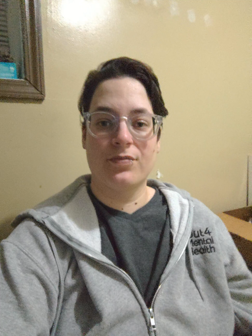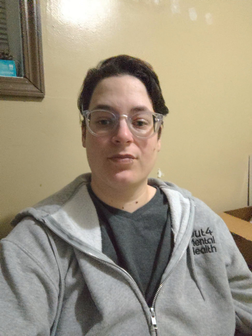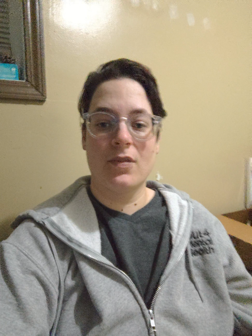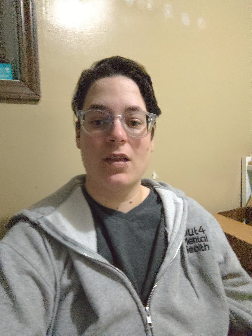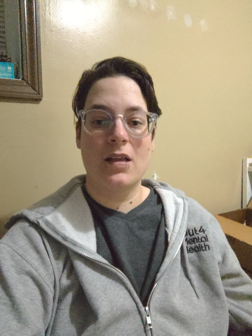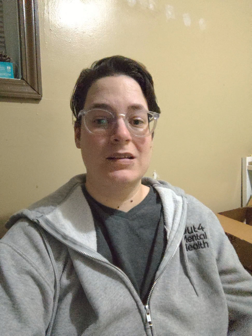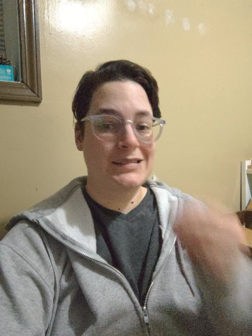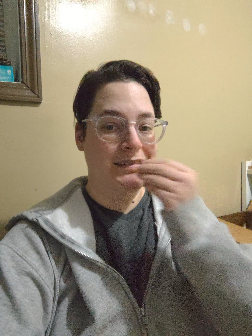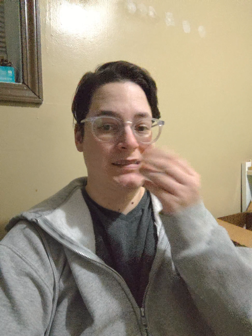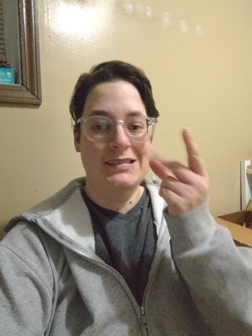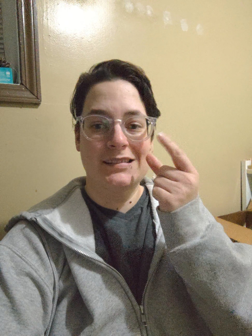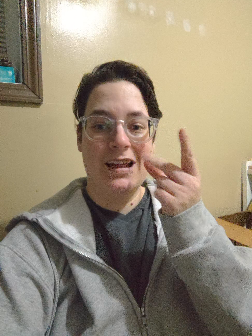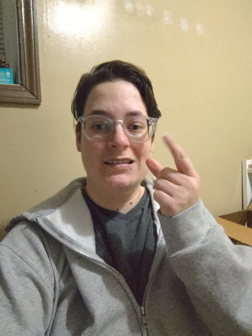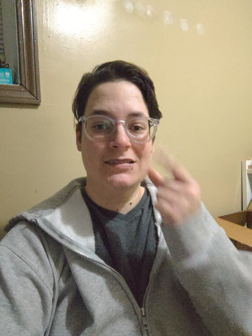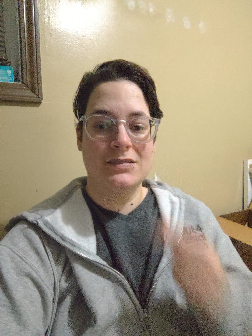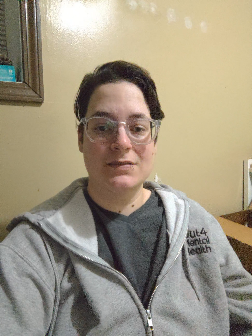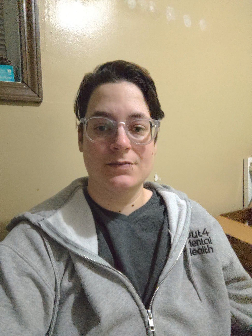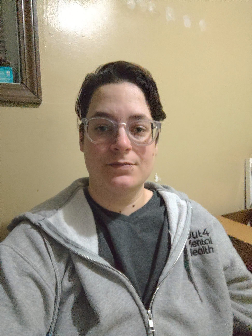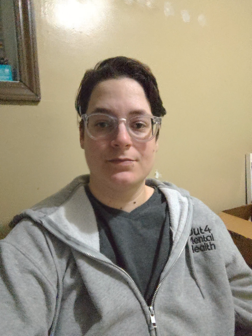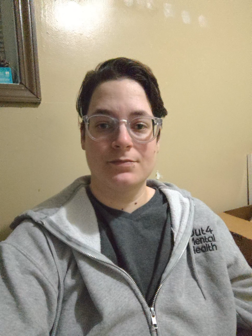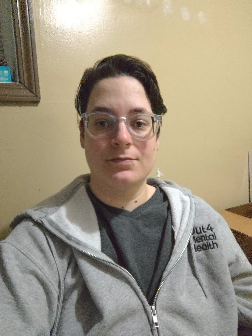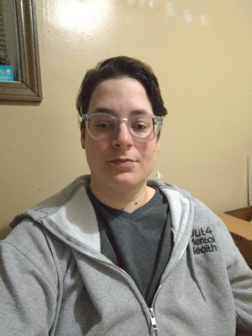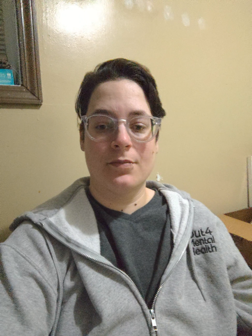snack